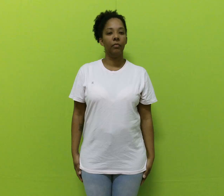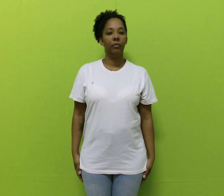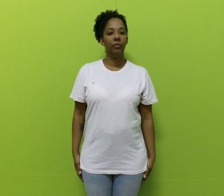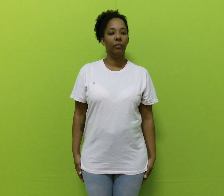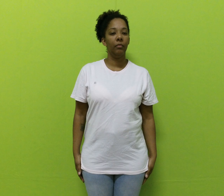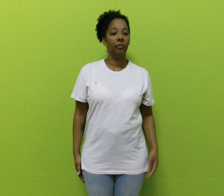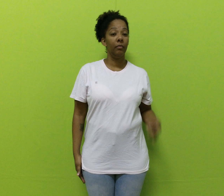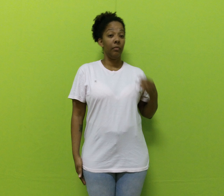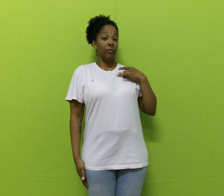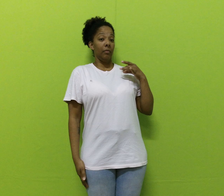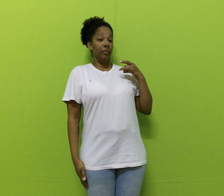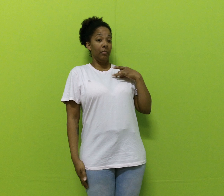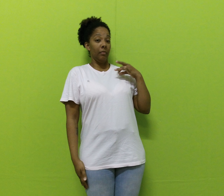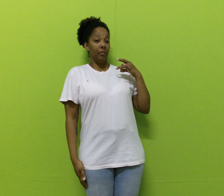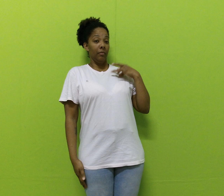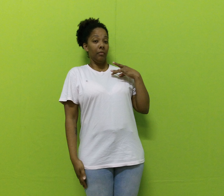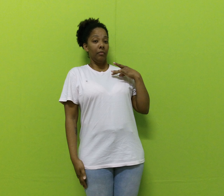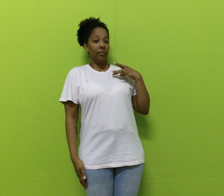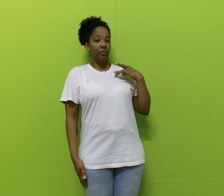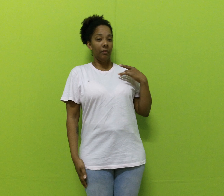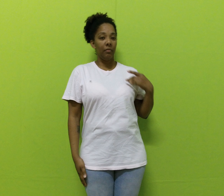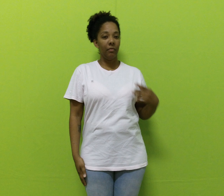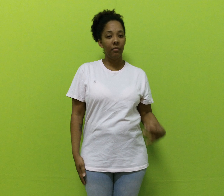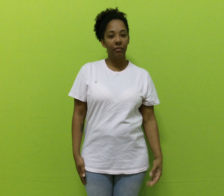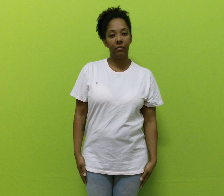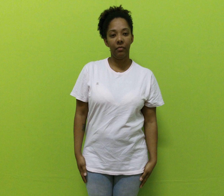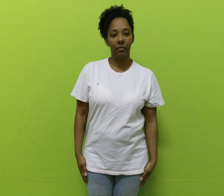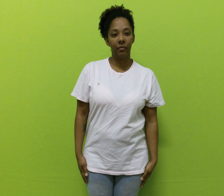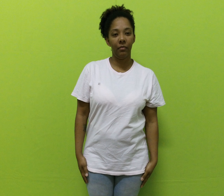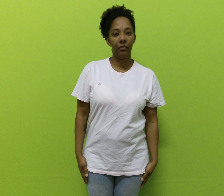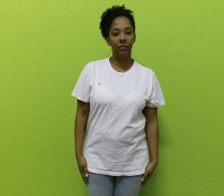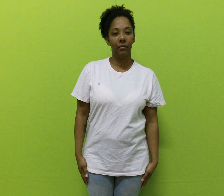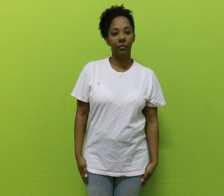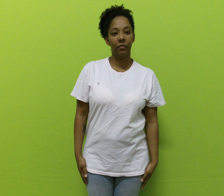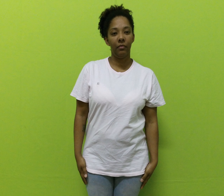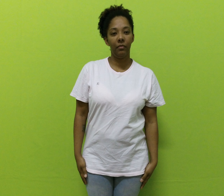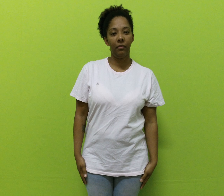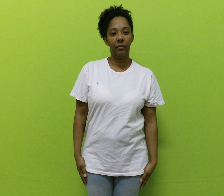medo